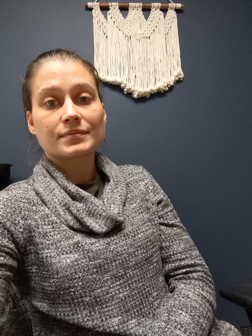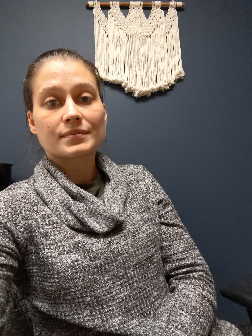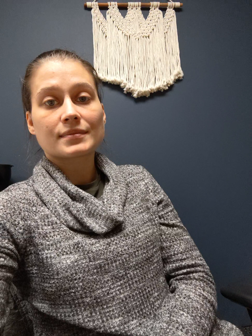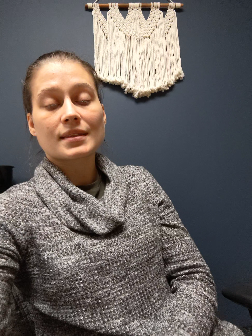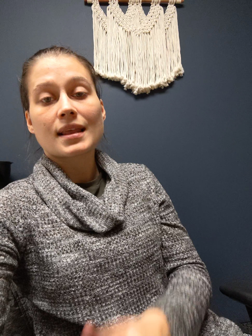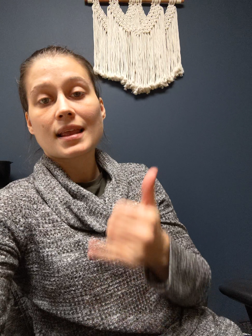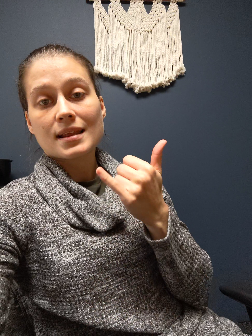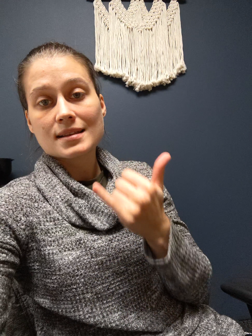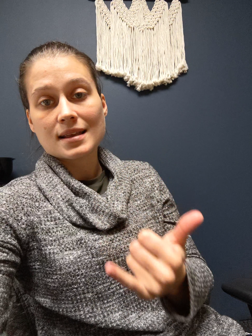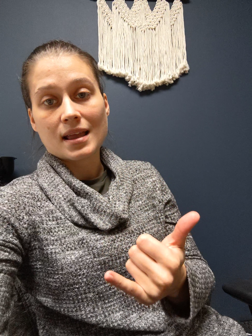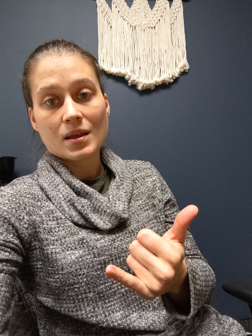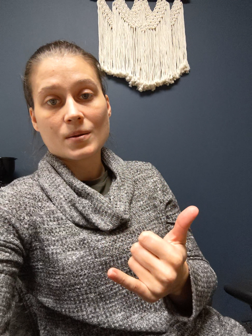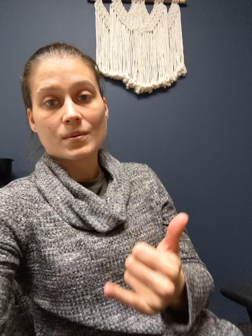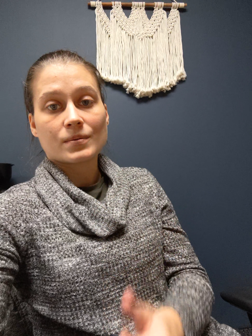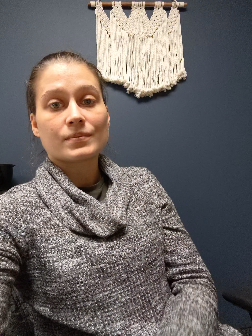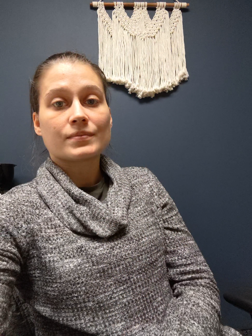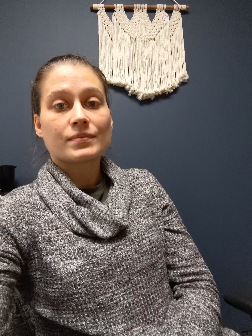now